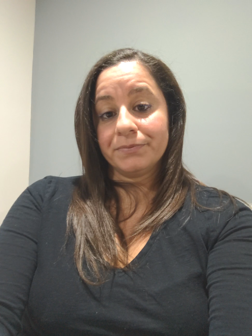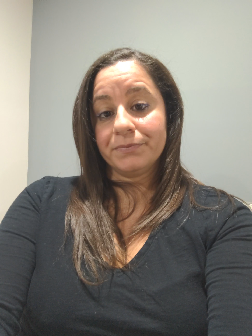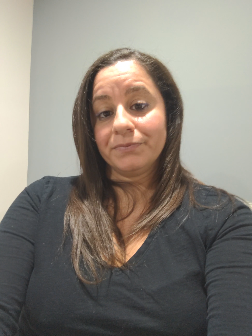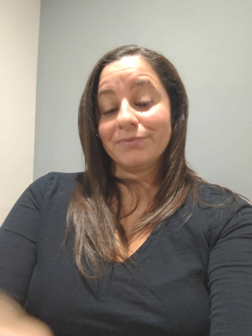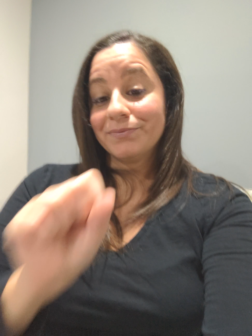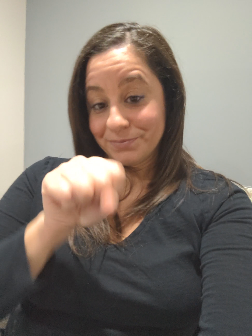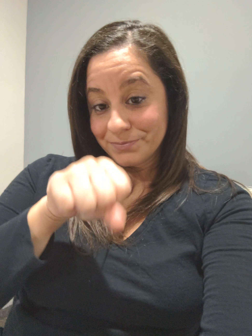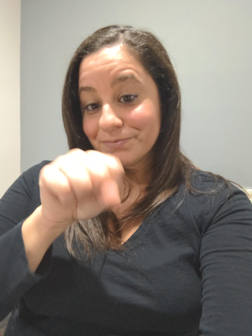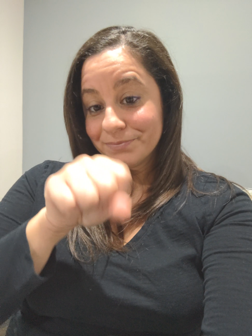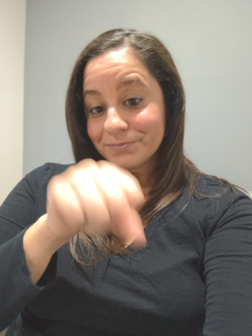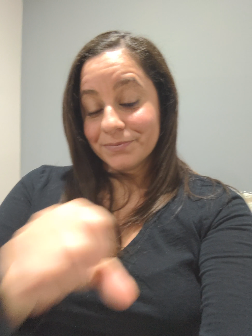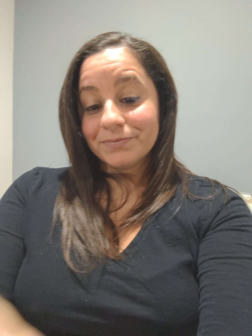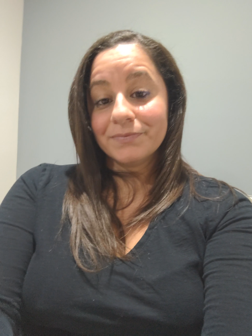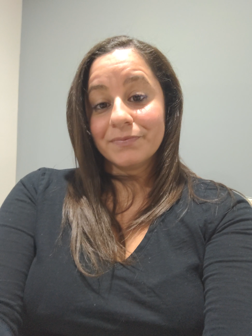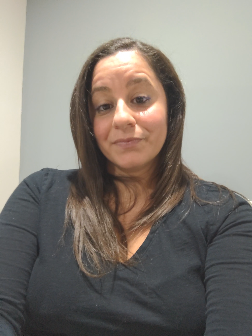yes